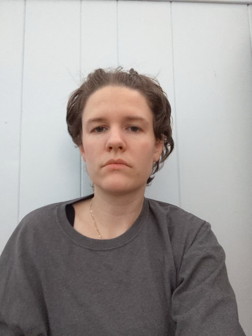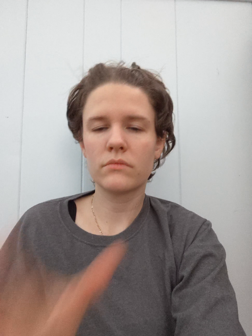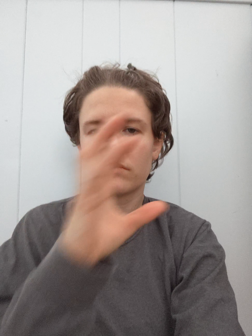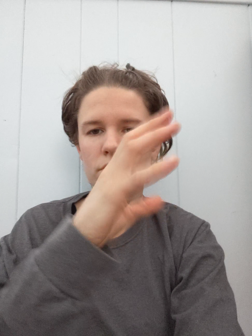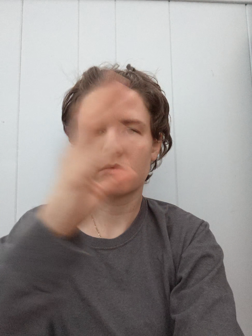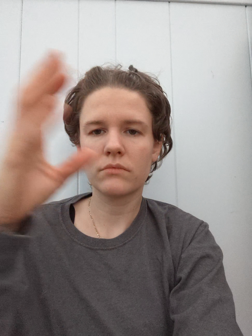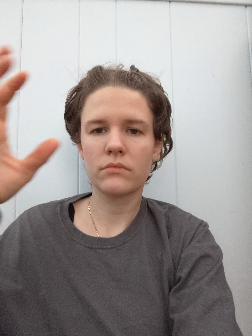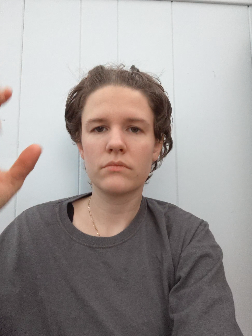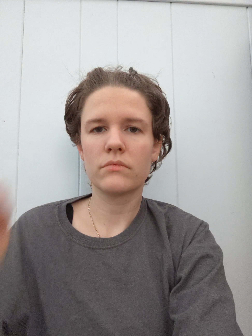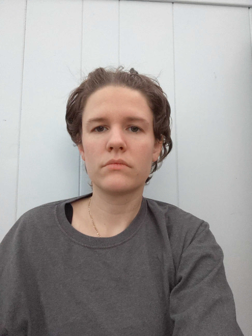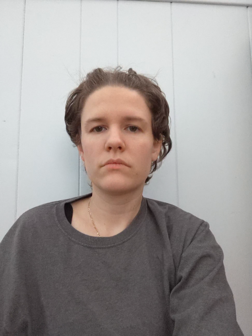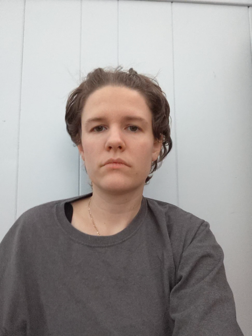cloud